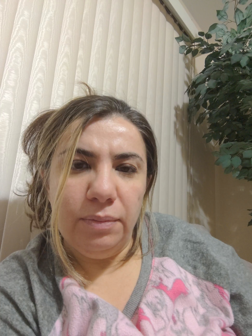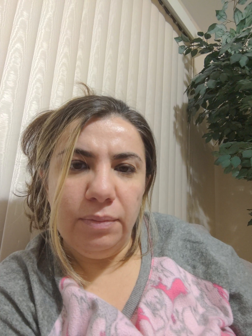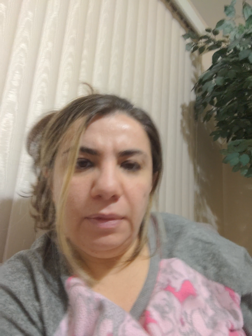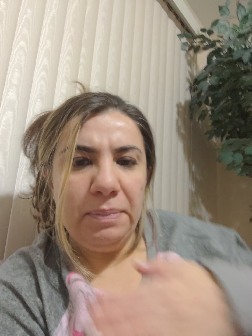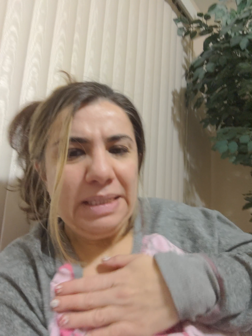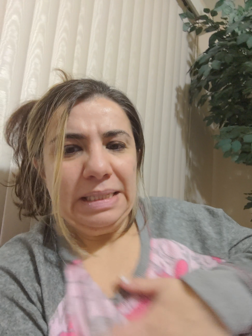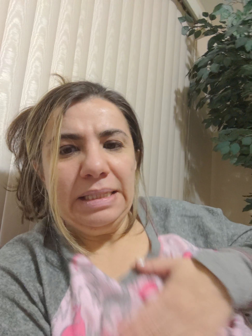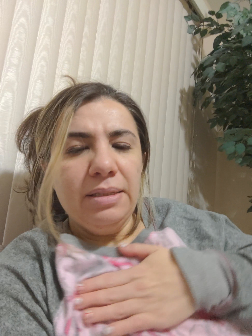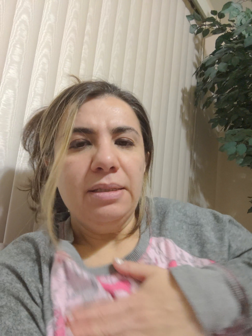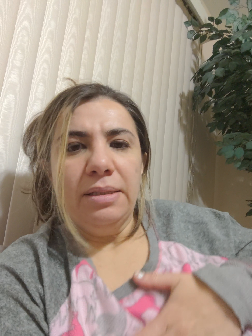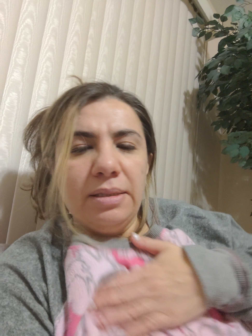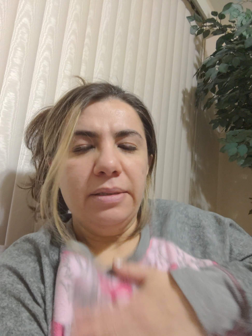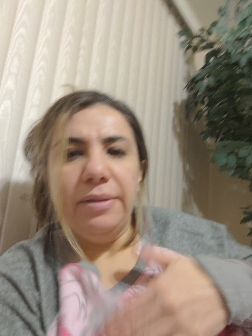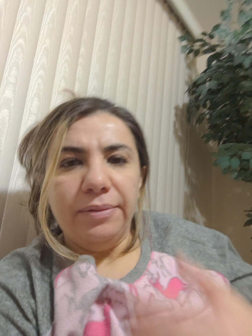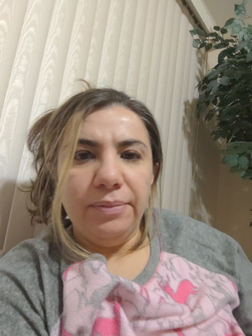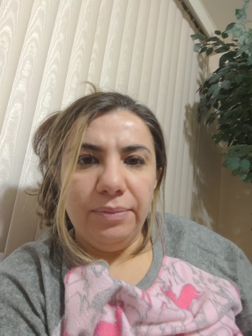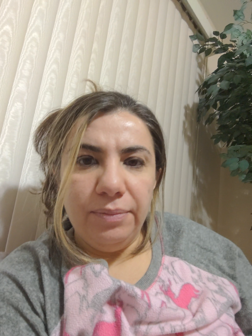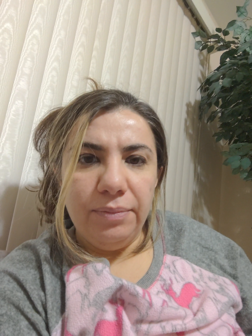please